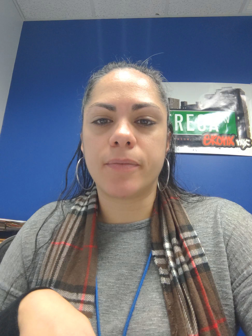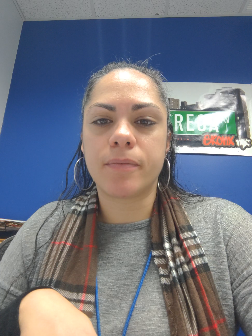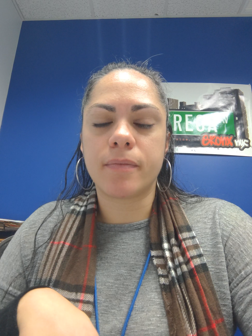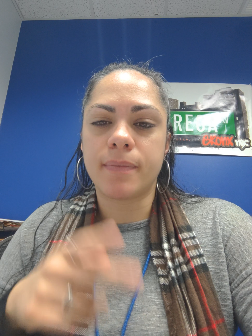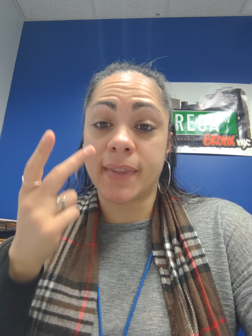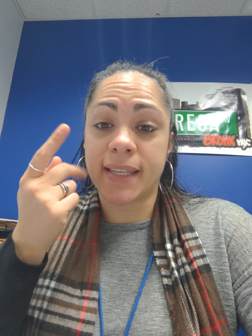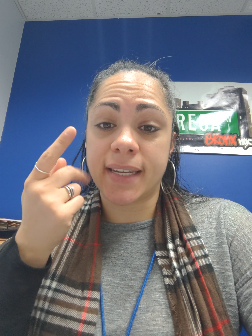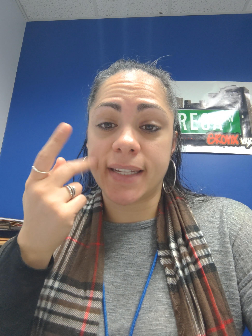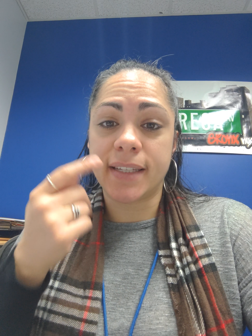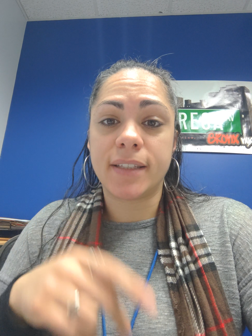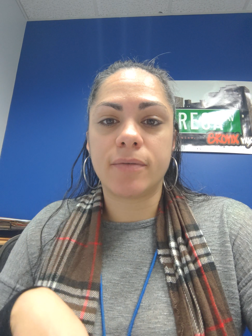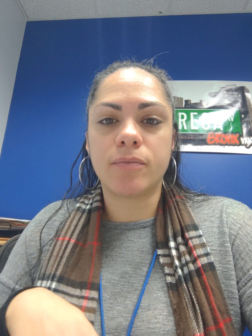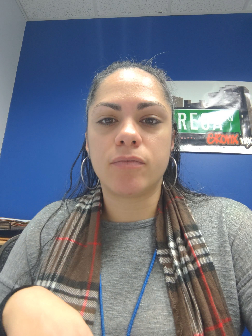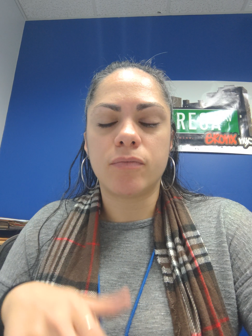kitty